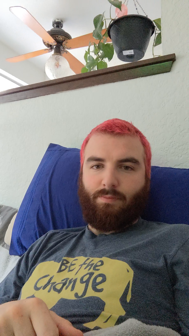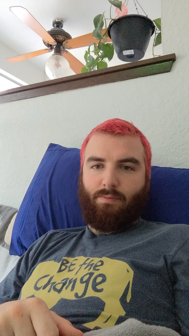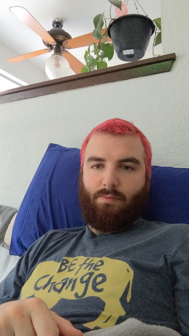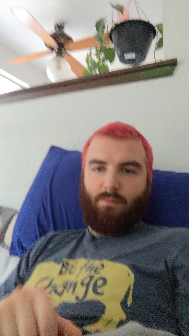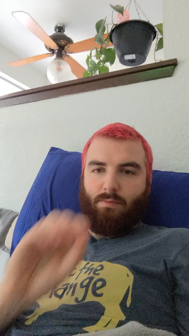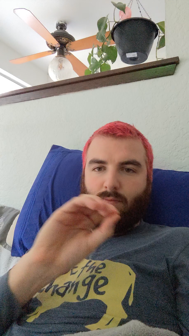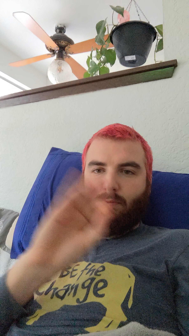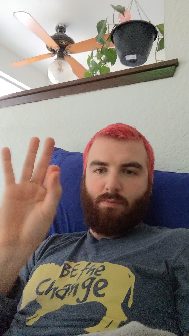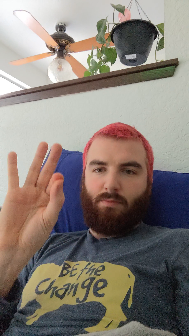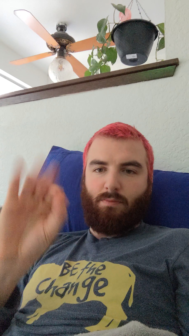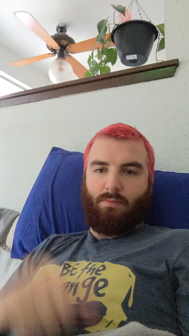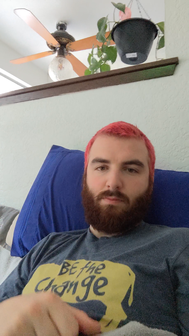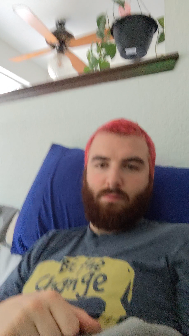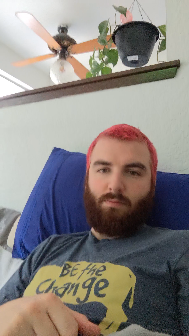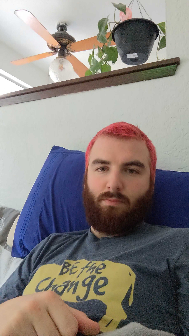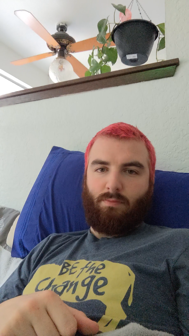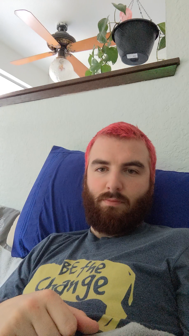off